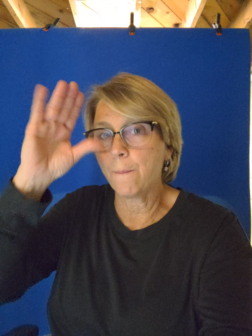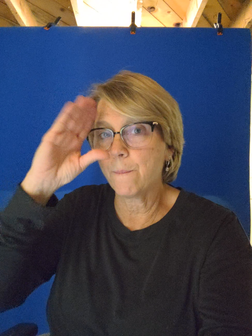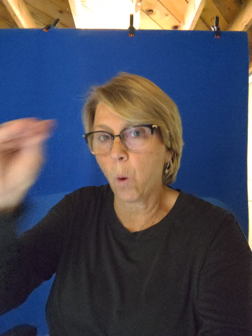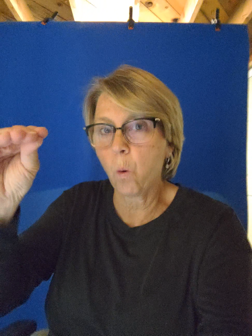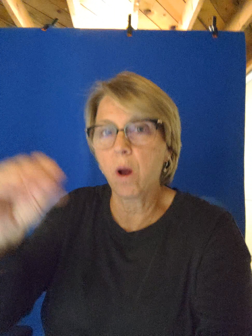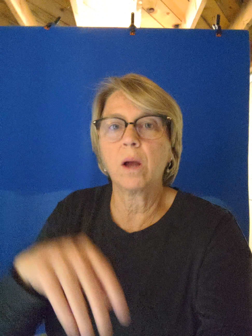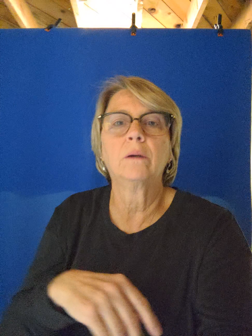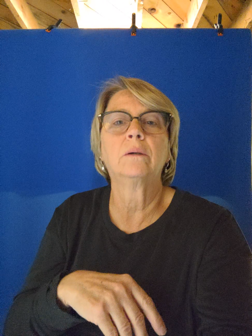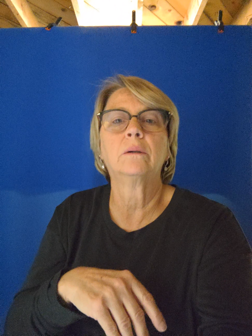cowboy